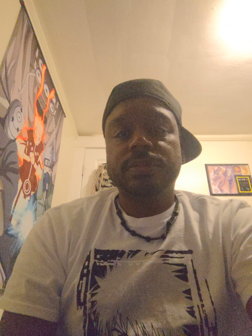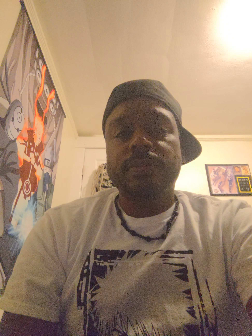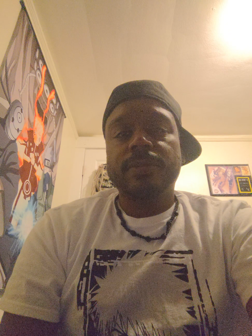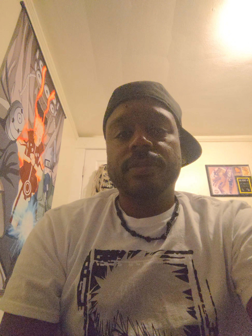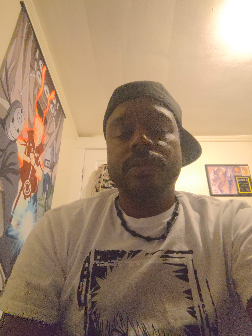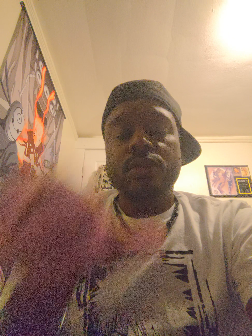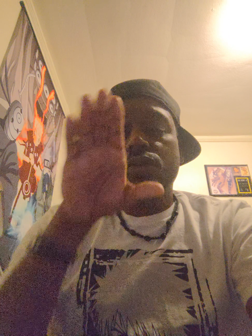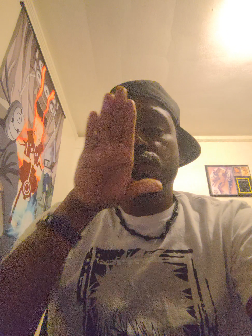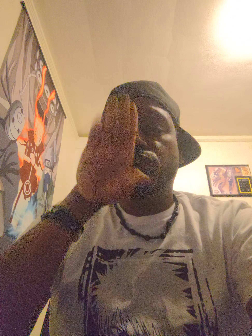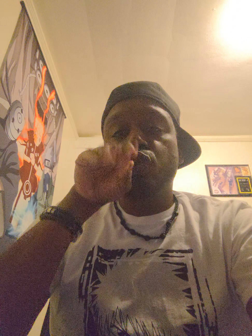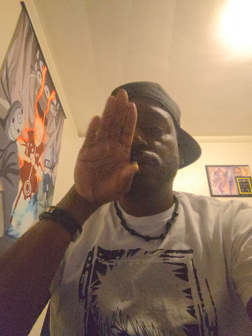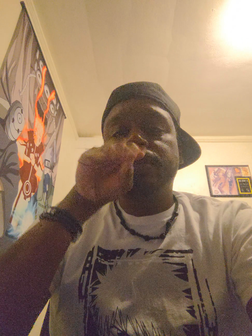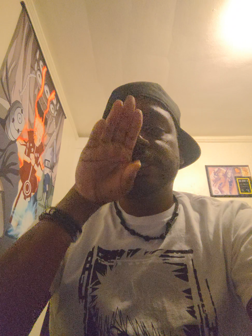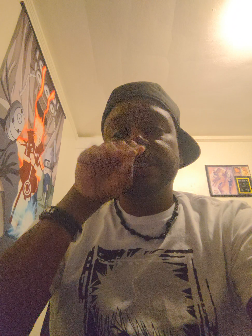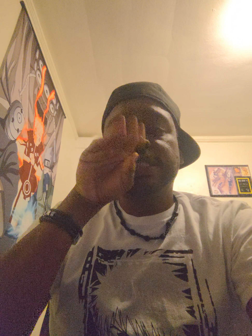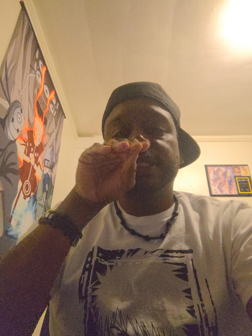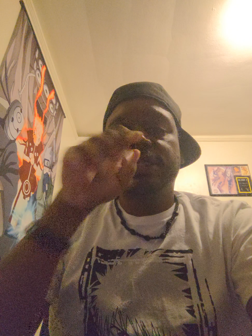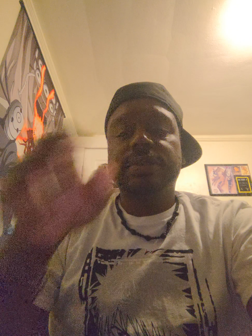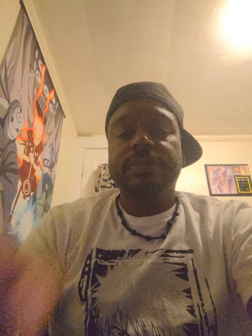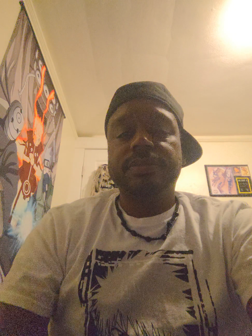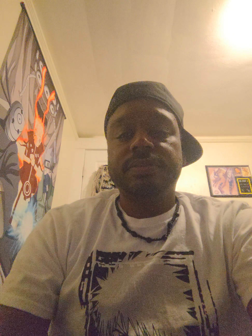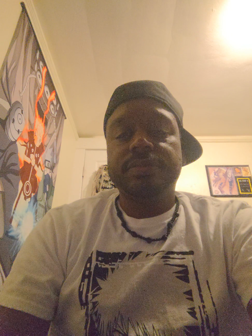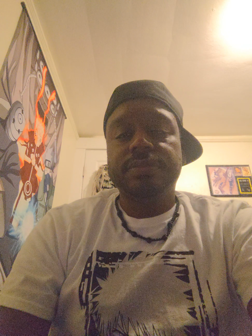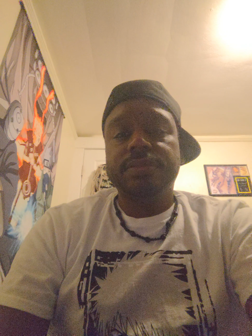goose